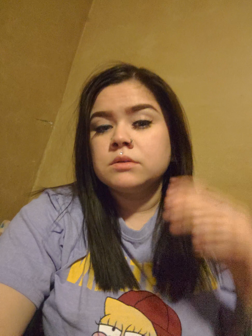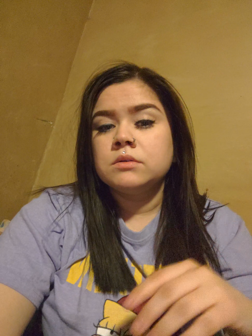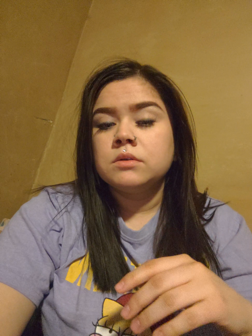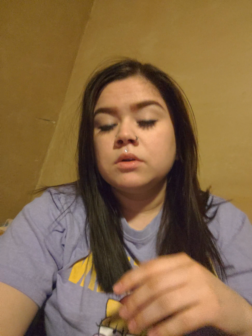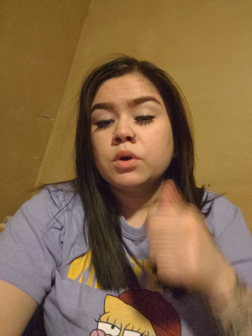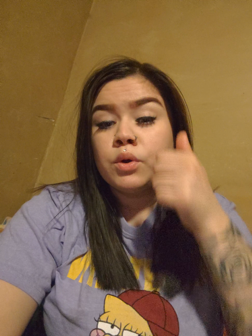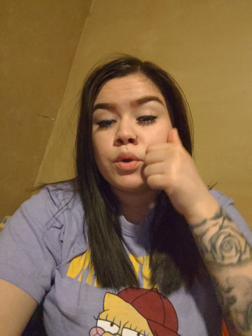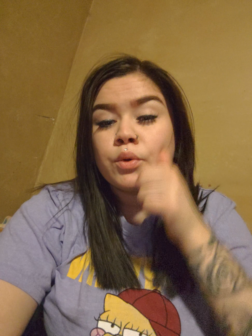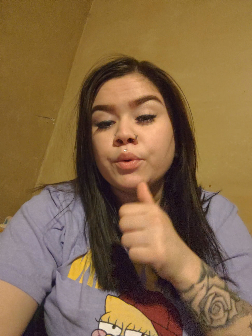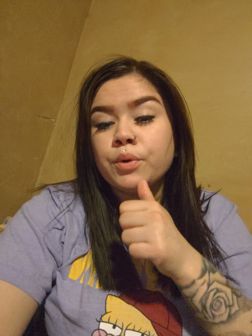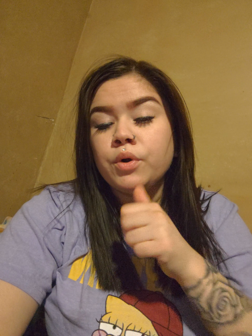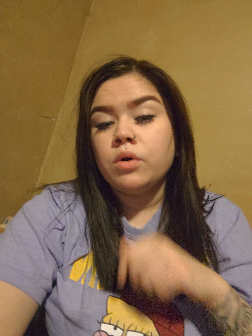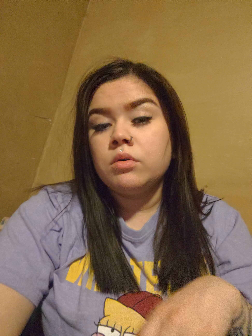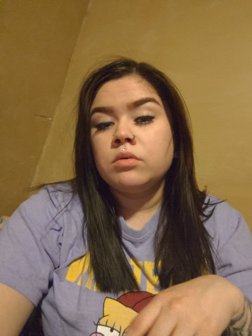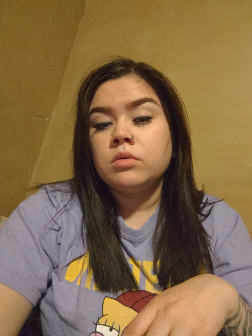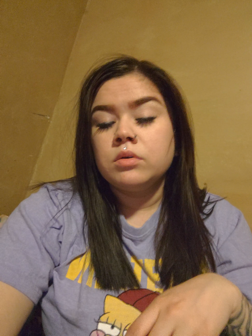girl